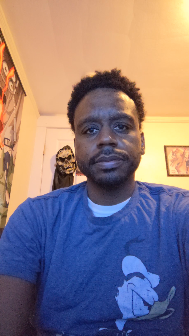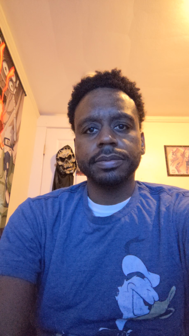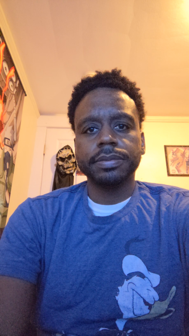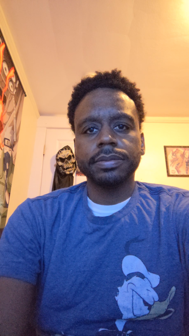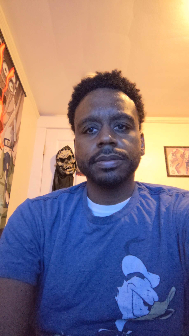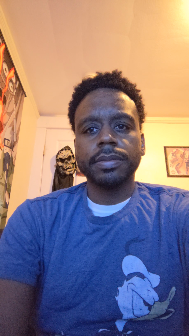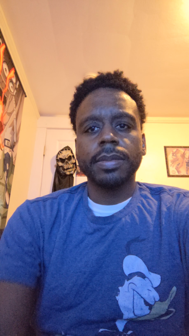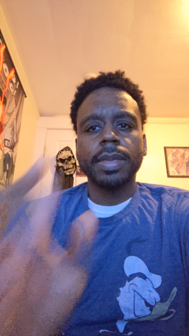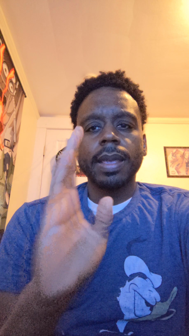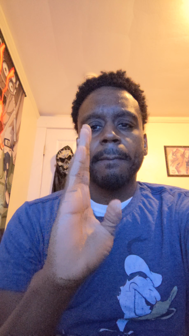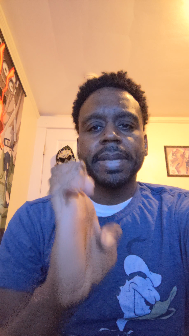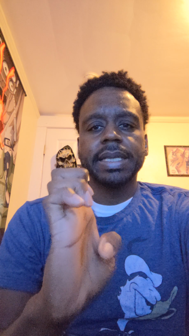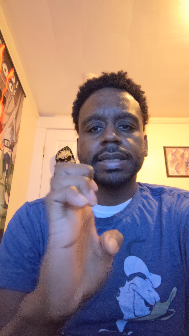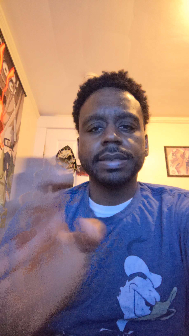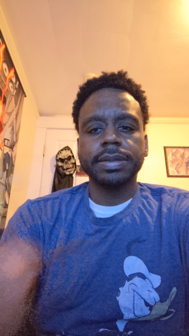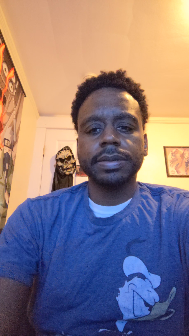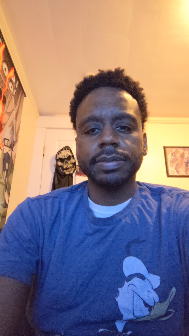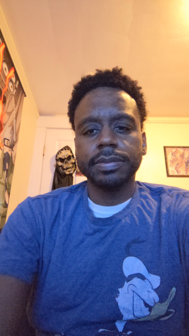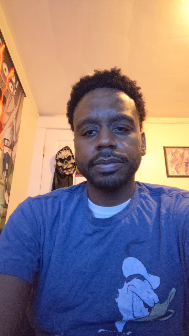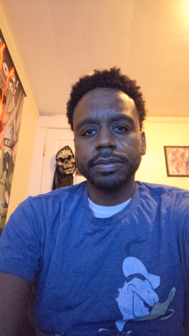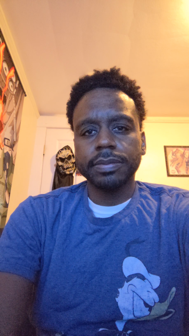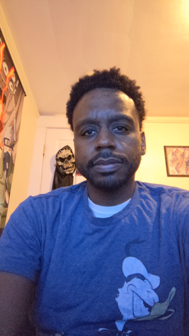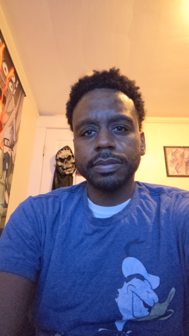be